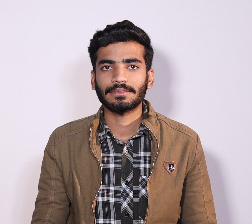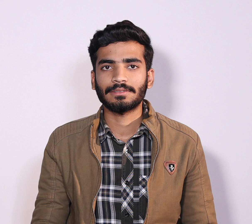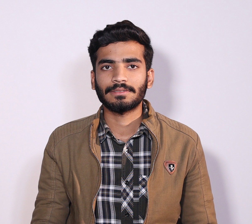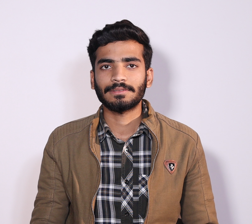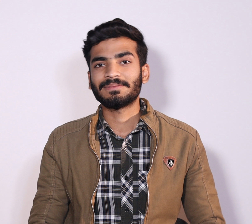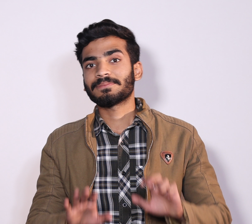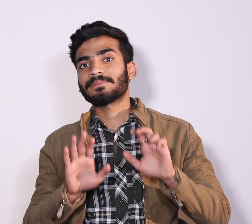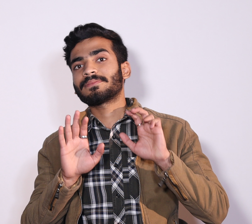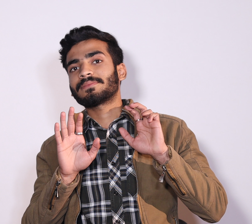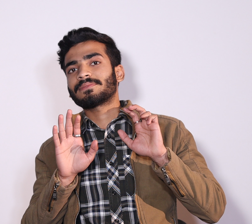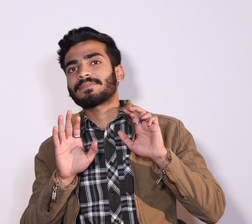scared